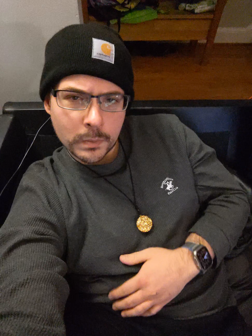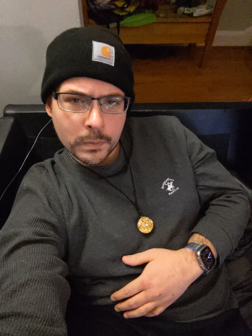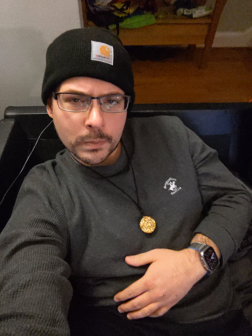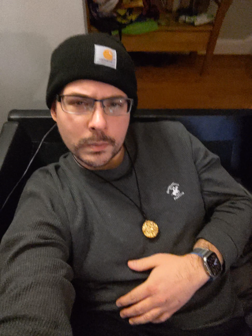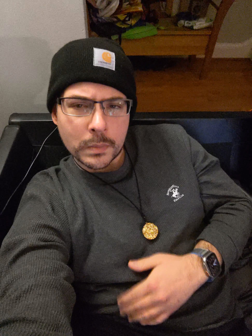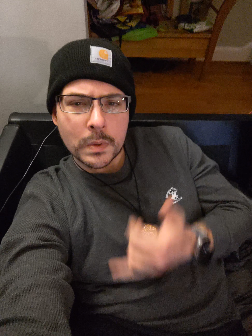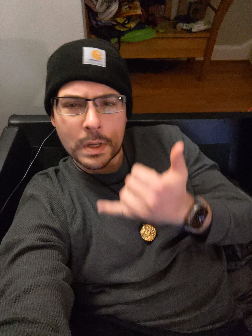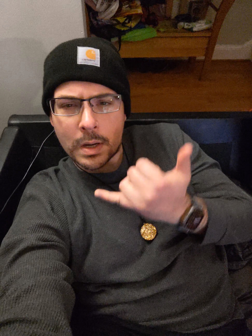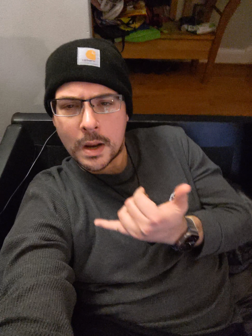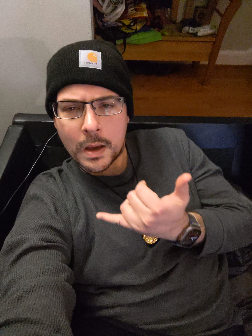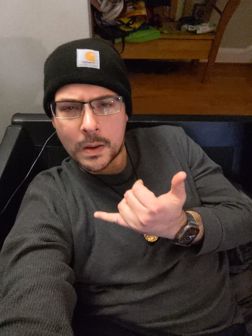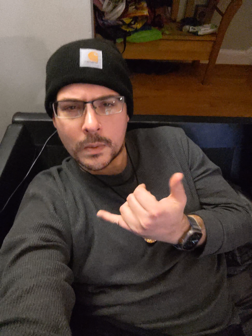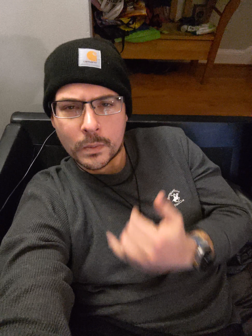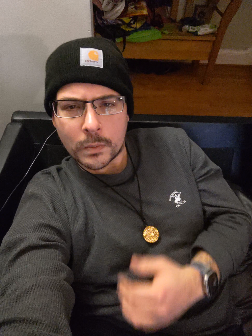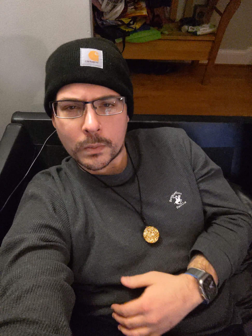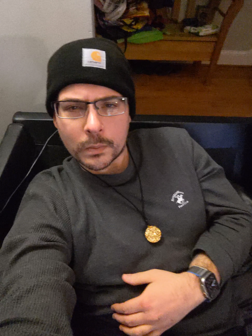now